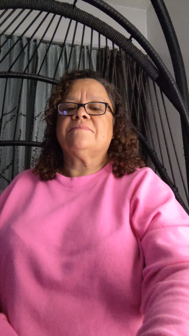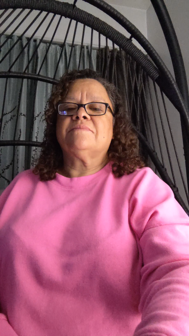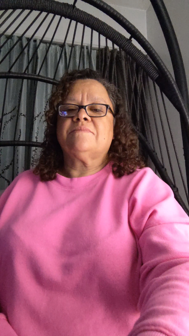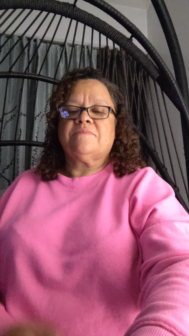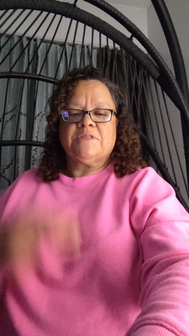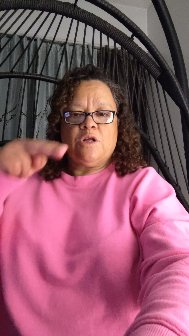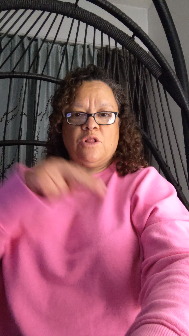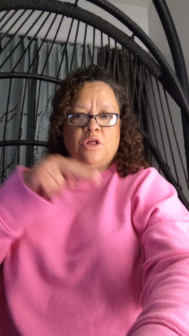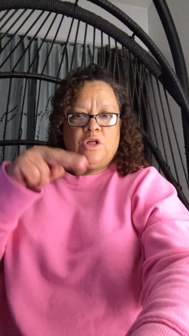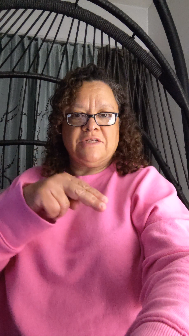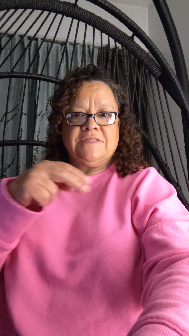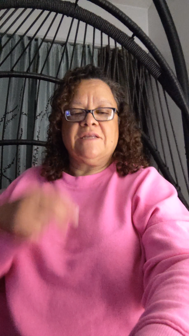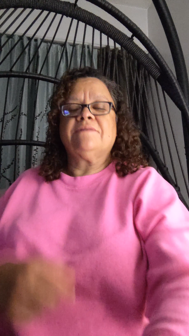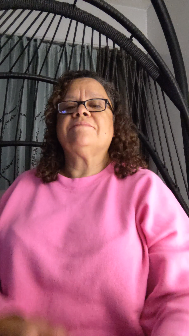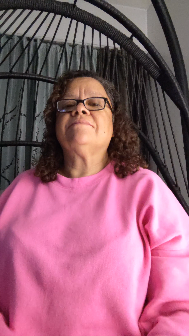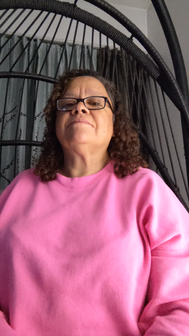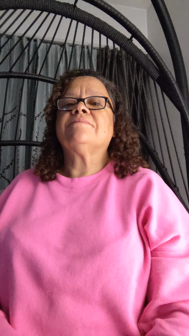nurse